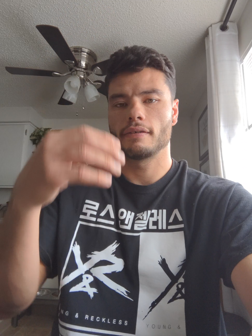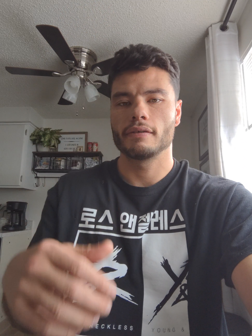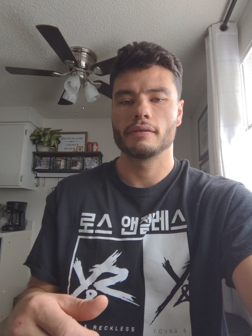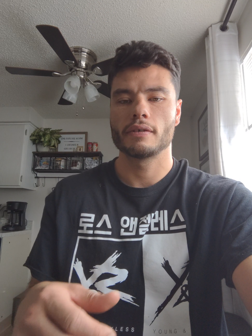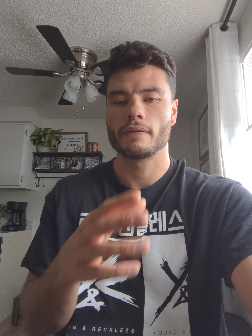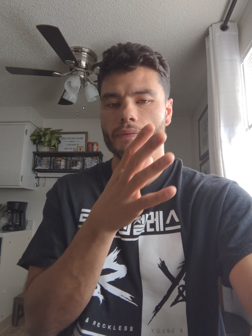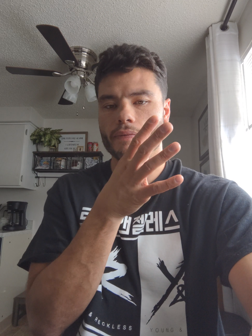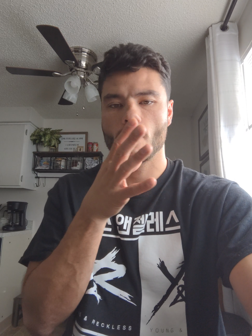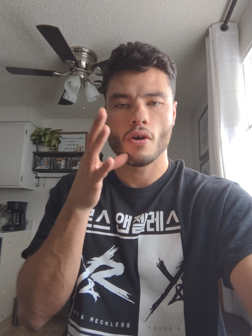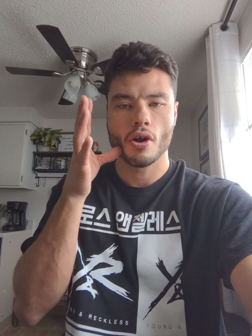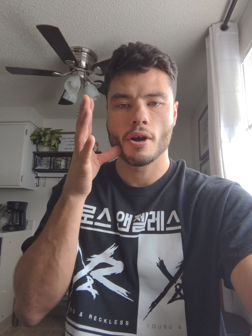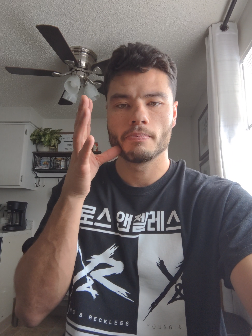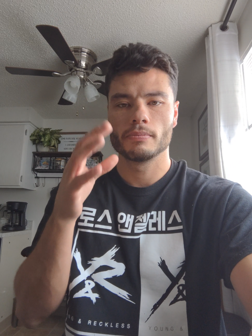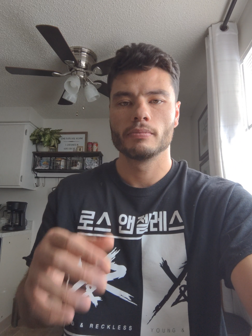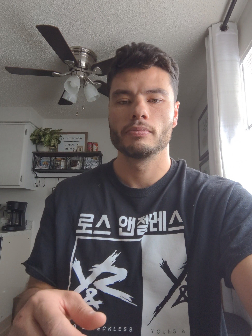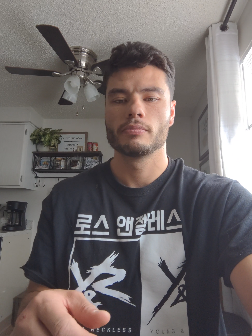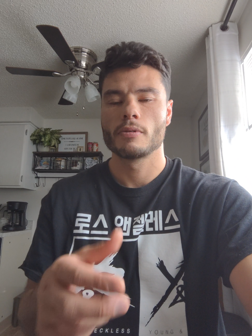farm